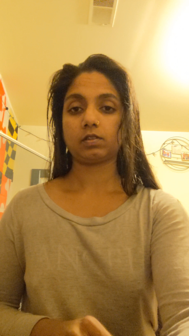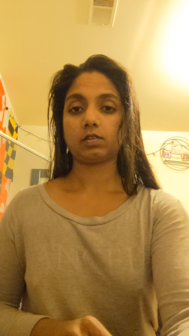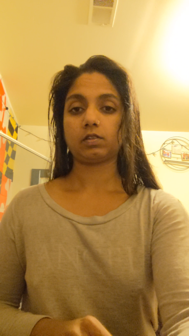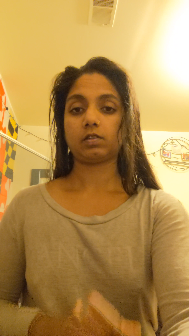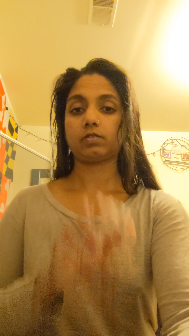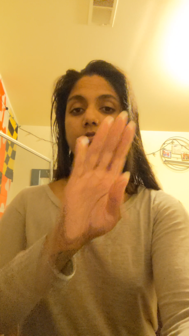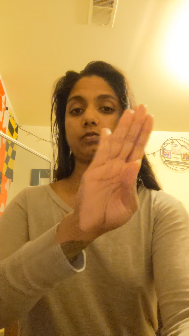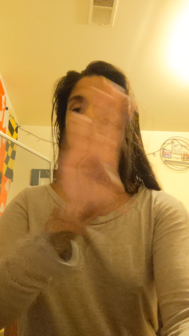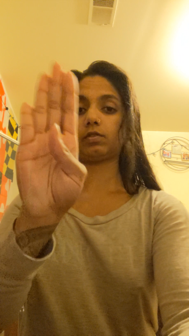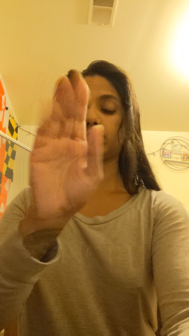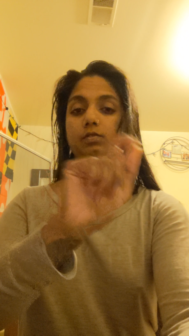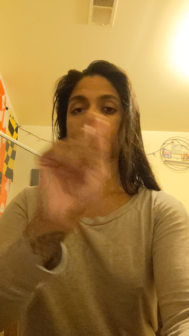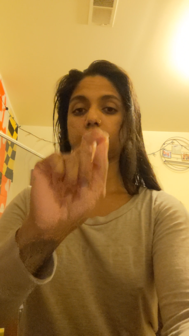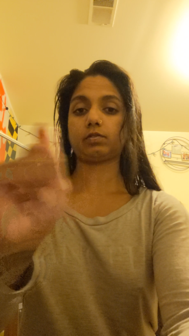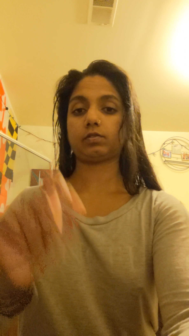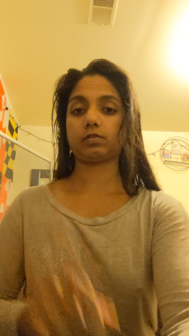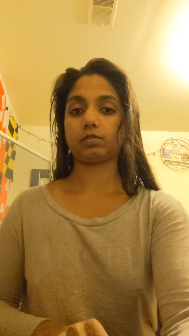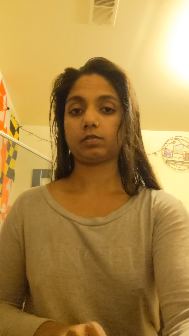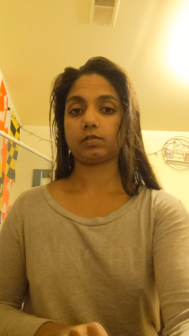chalk